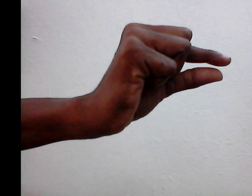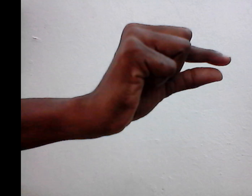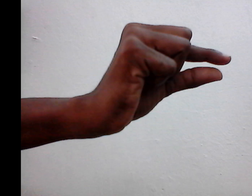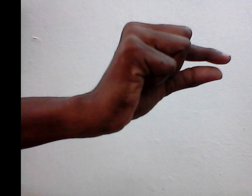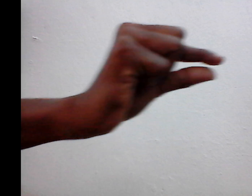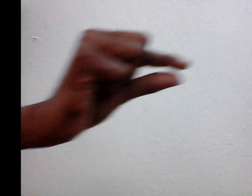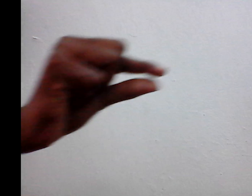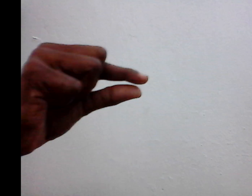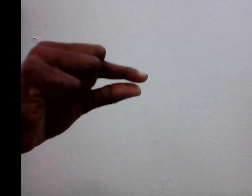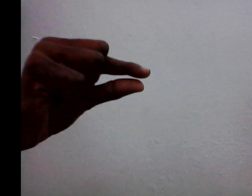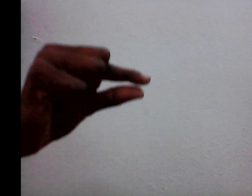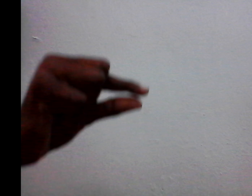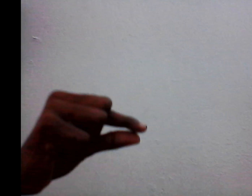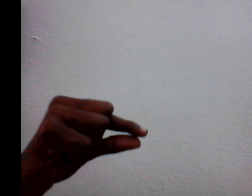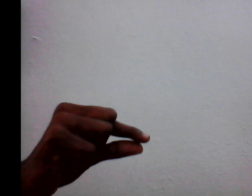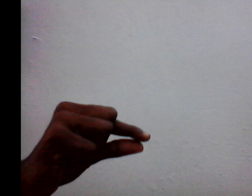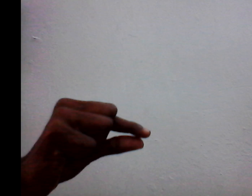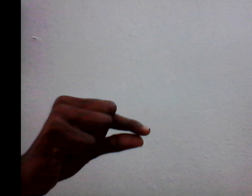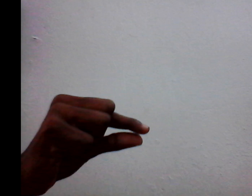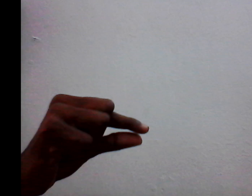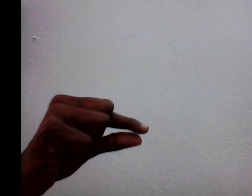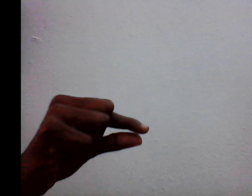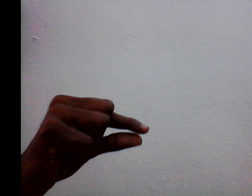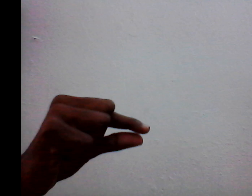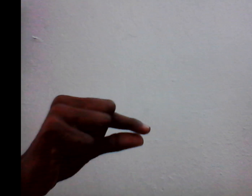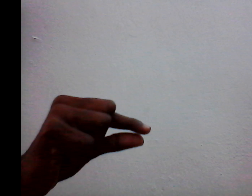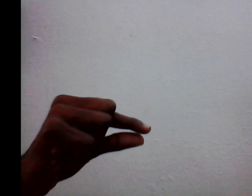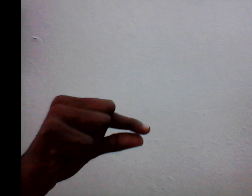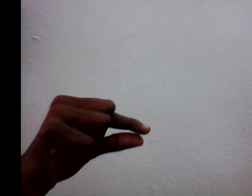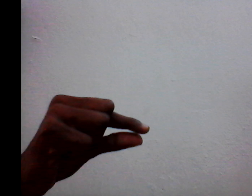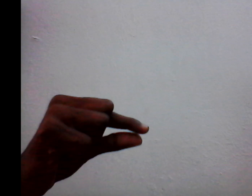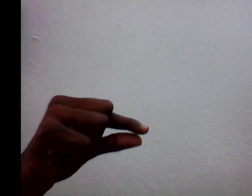ഊ